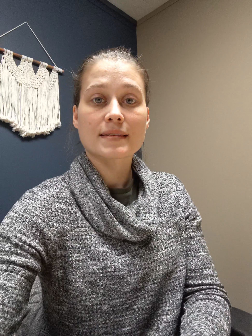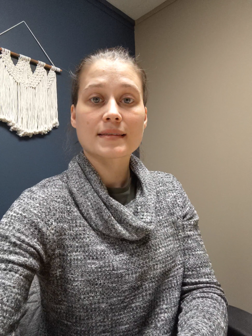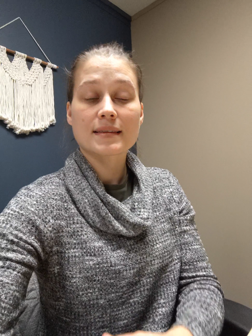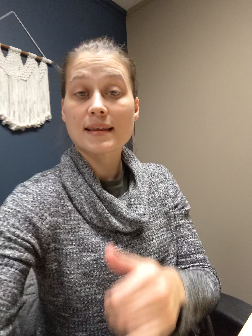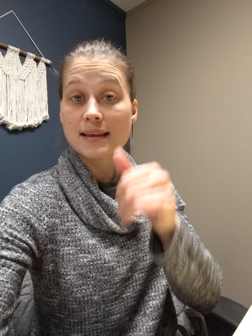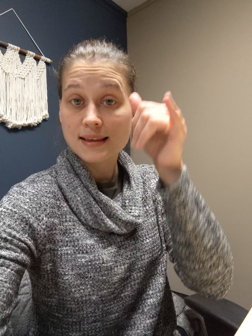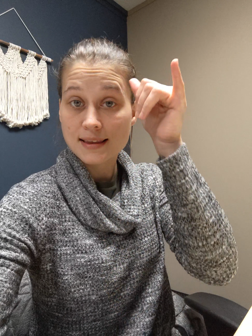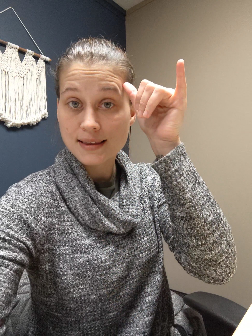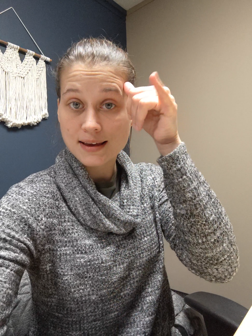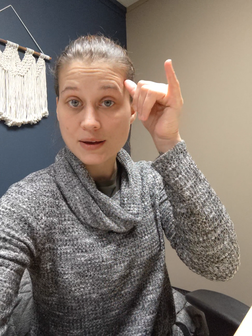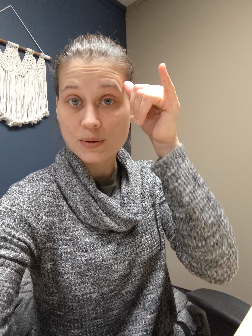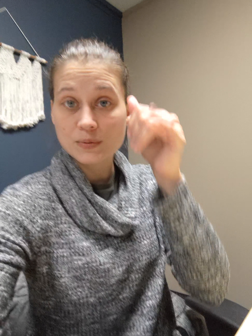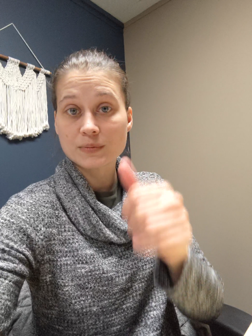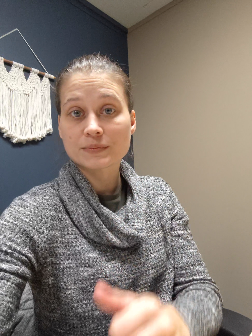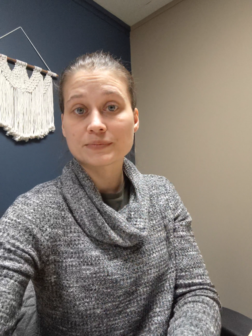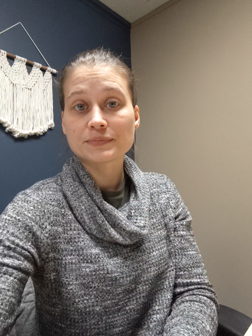cow